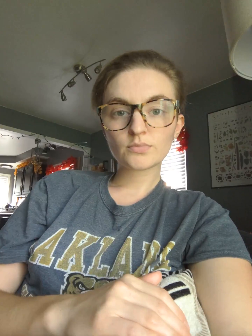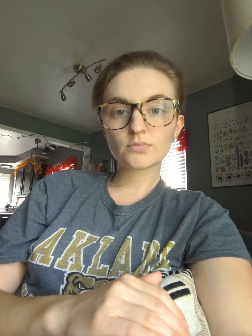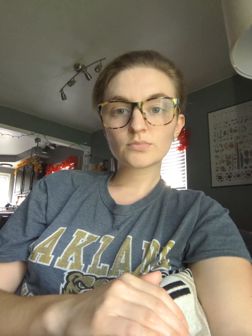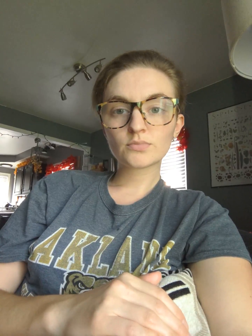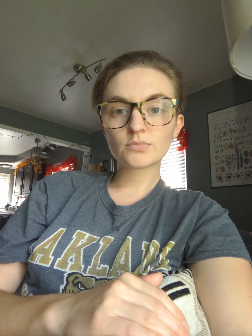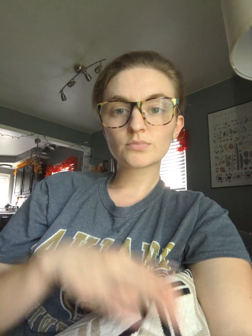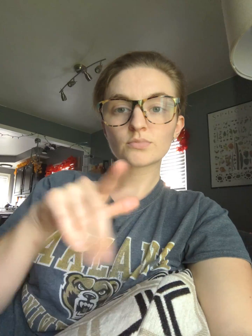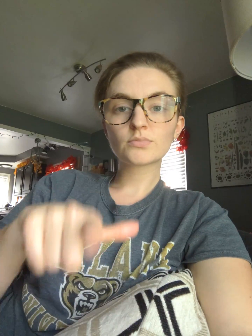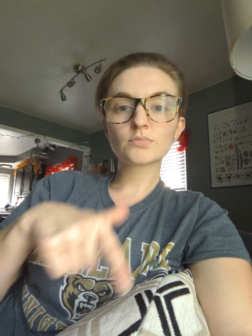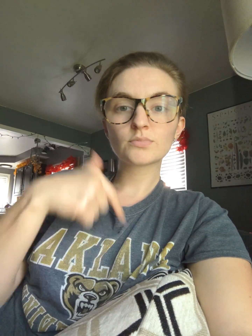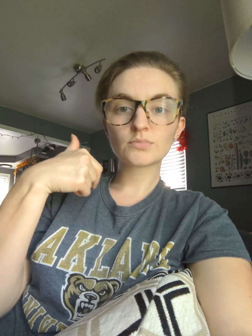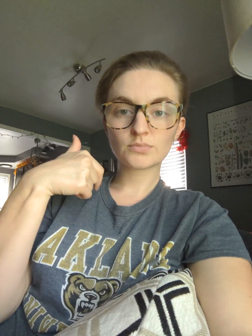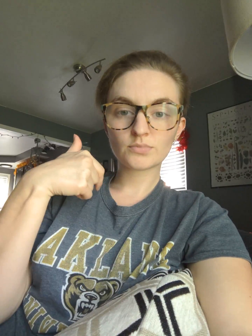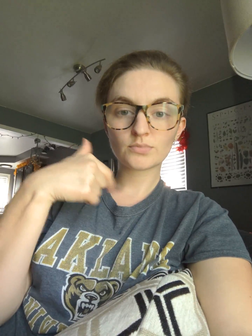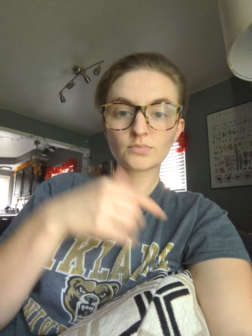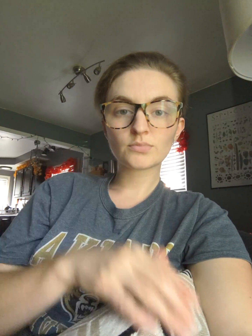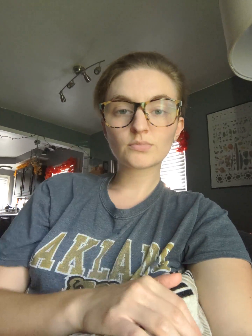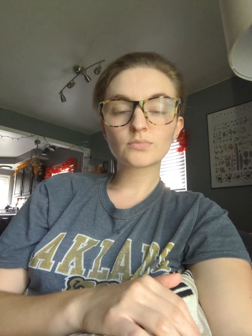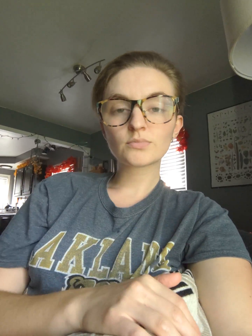long